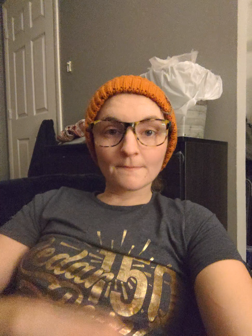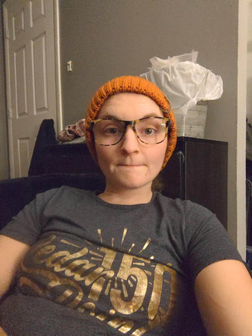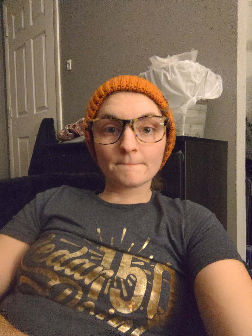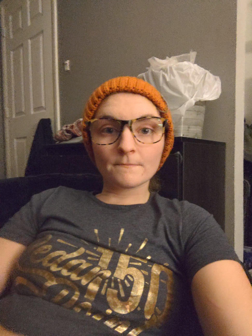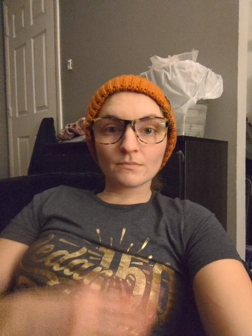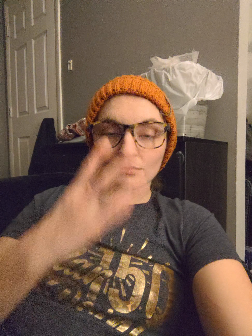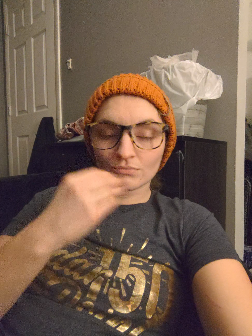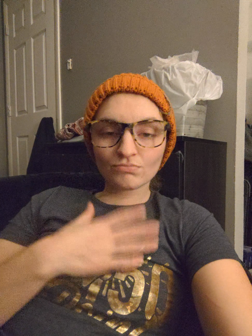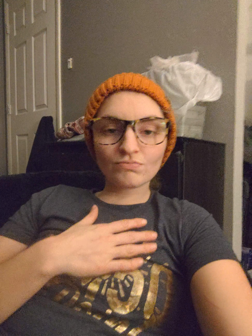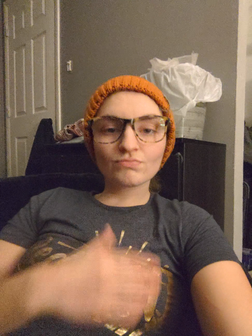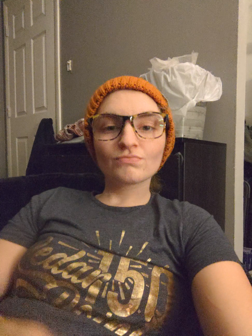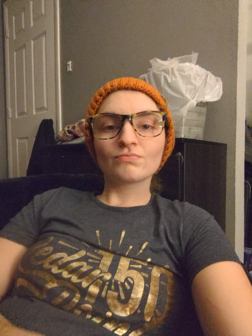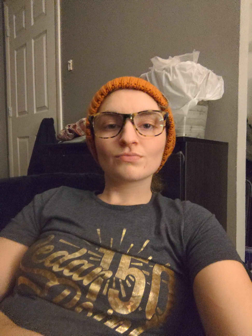nap